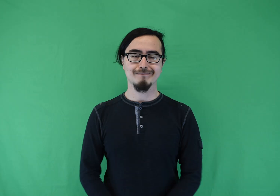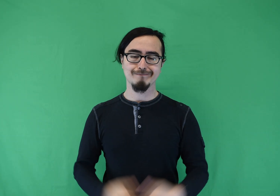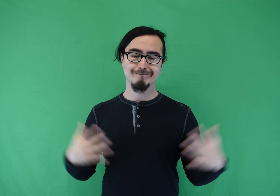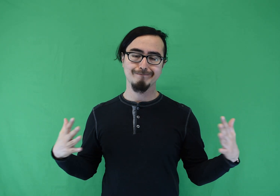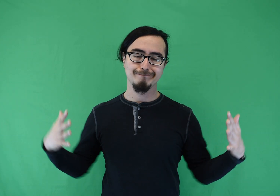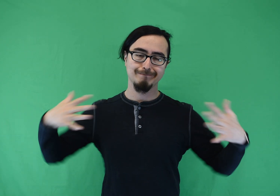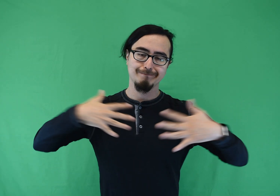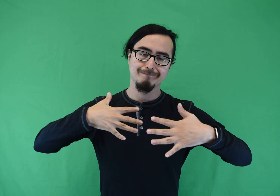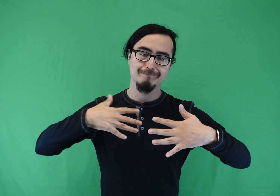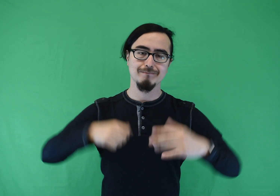opresión en pecho